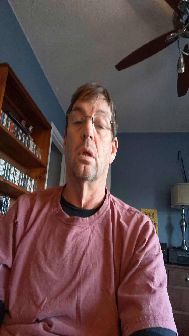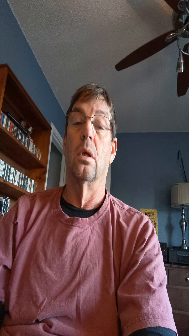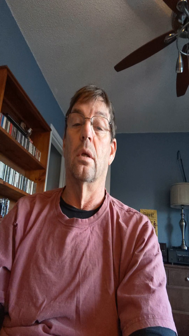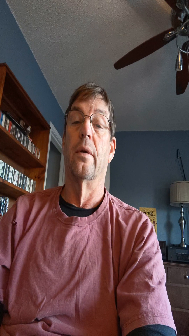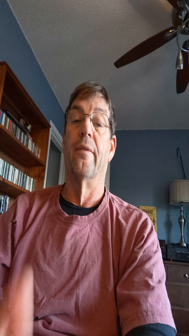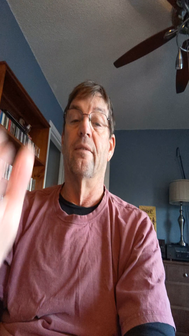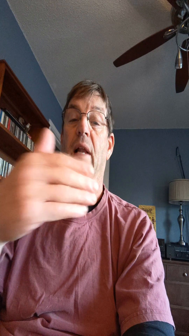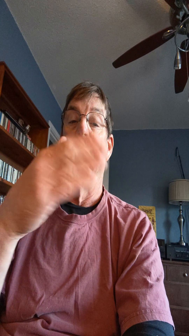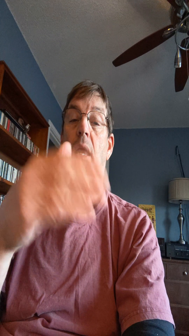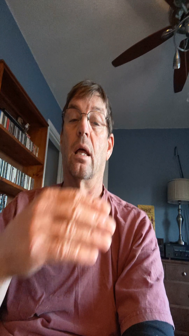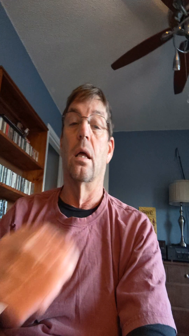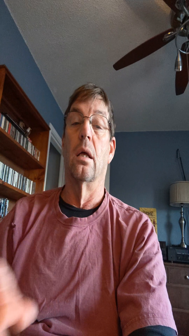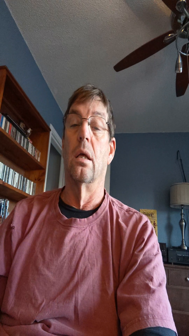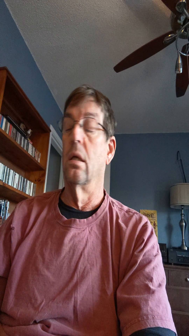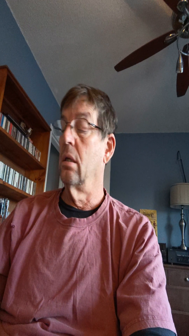flag